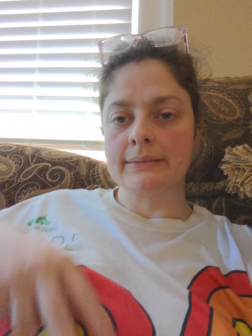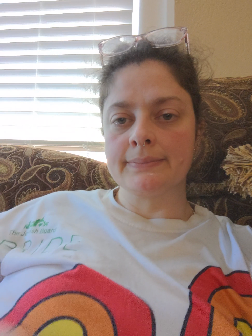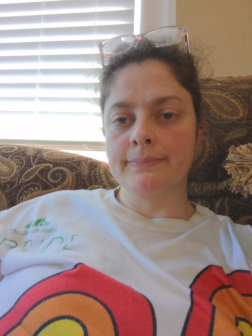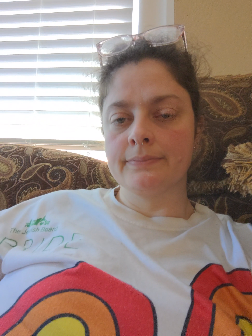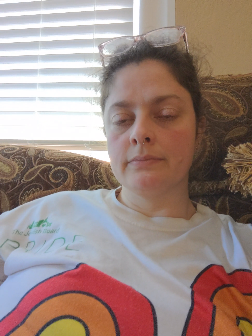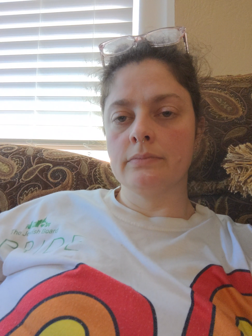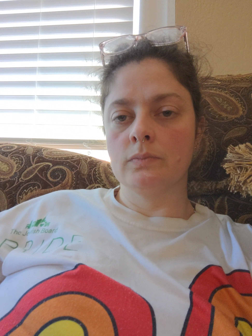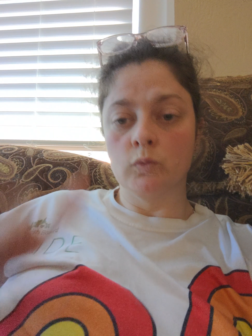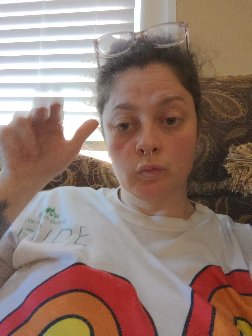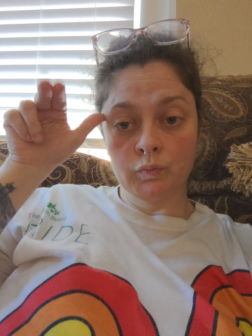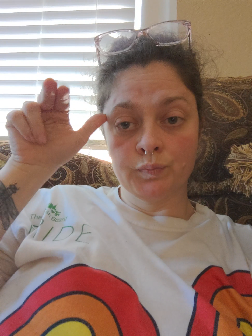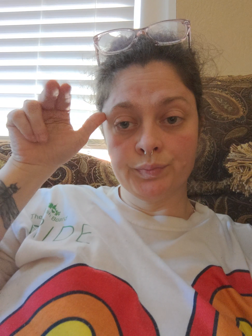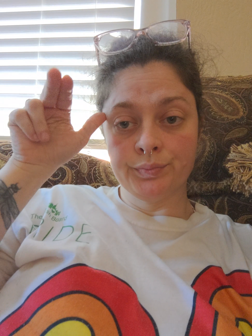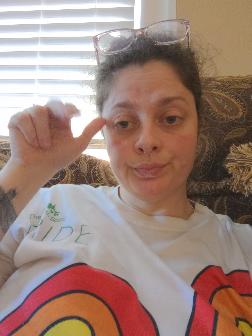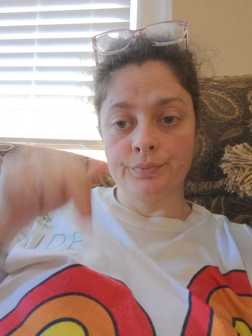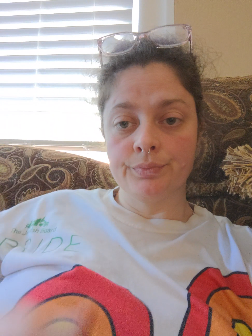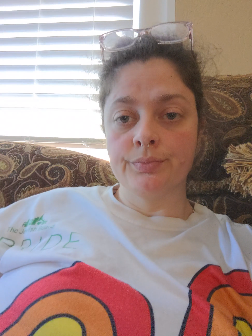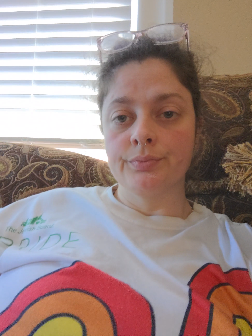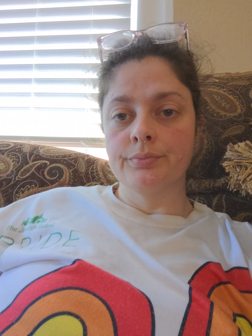horse